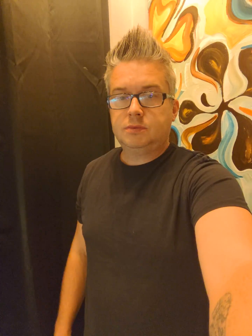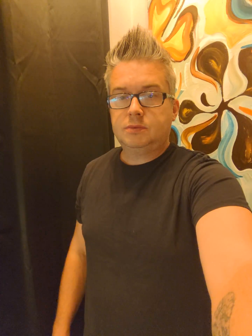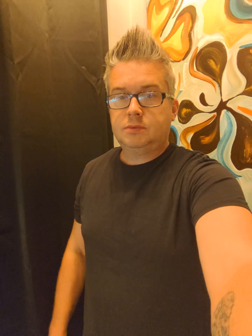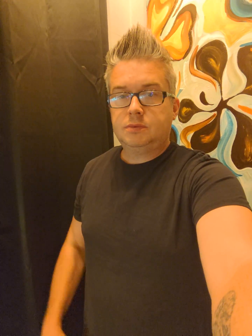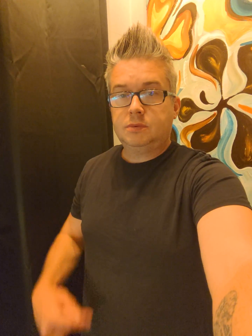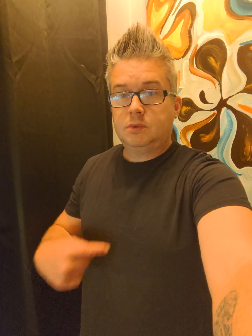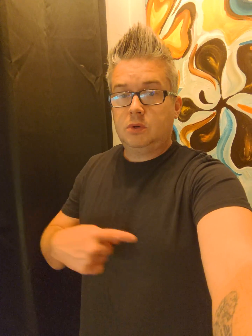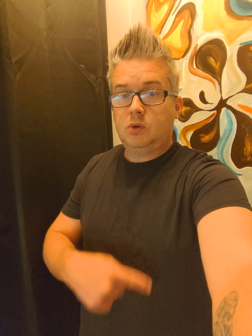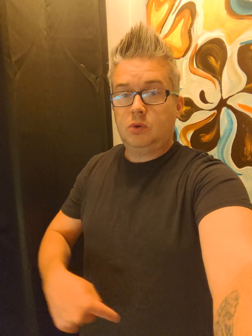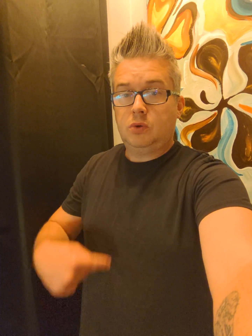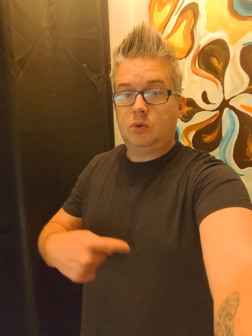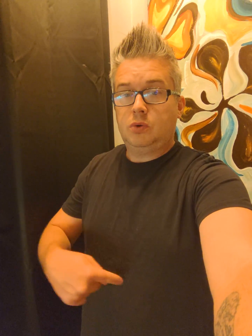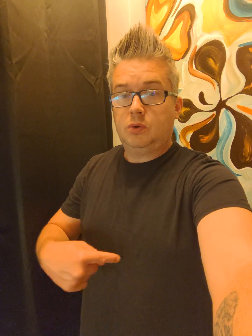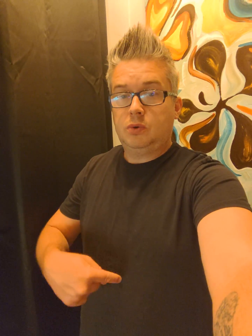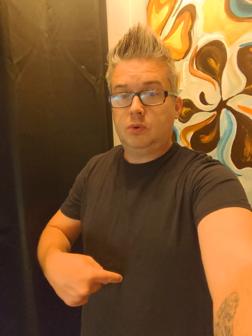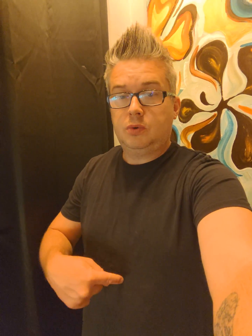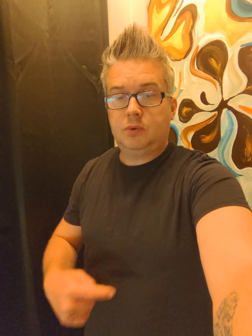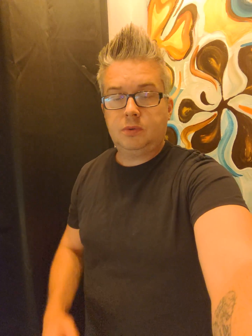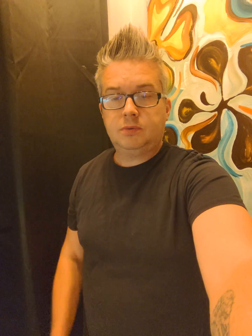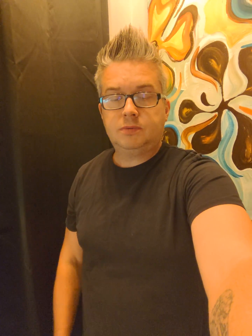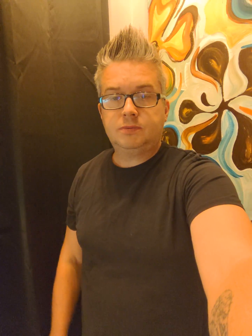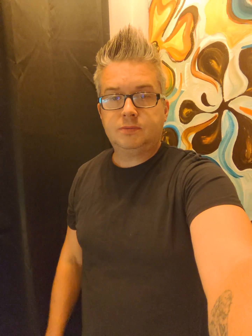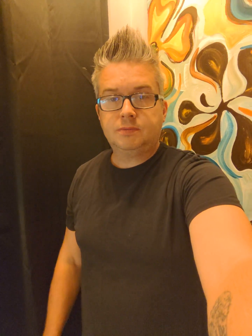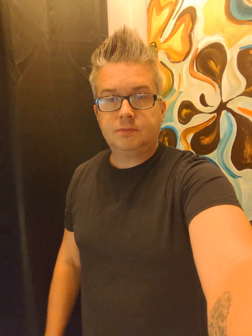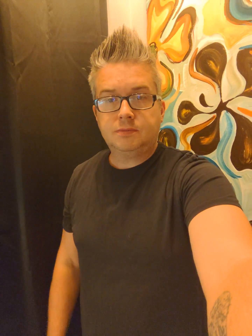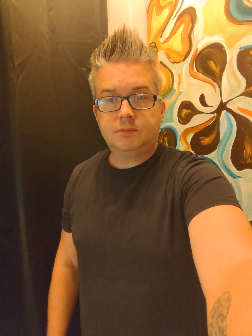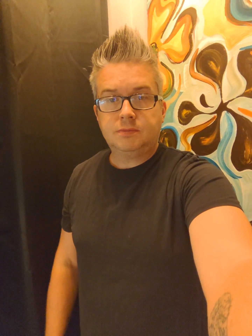belly button